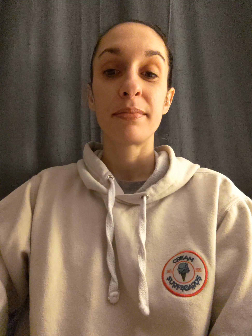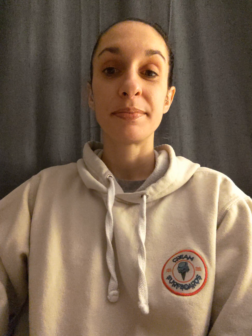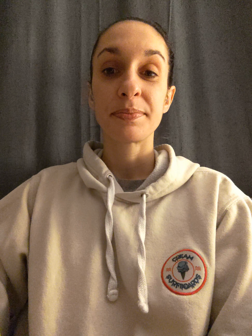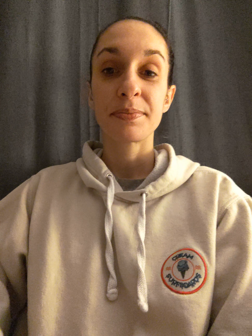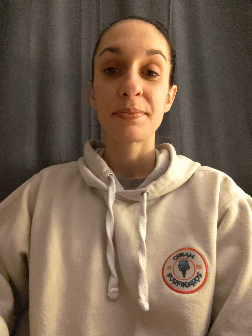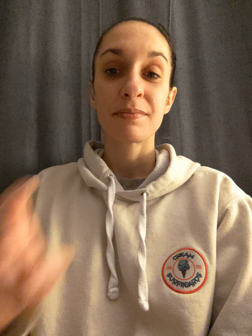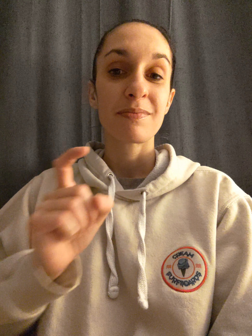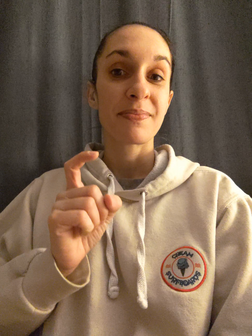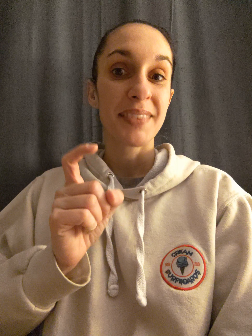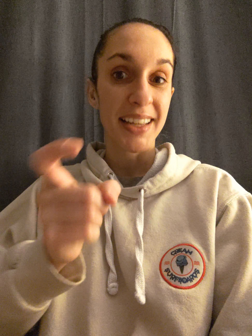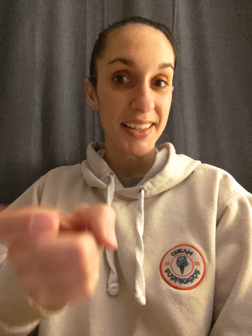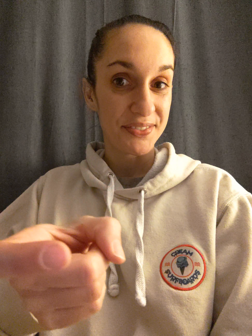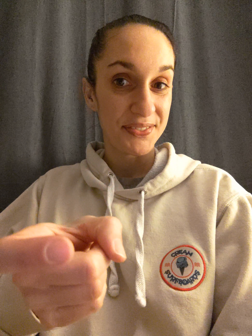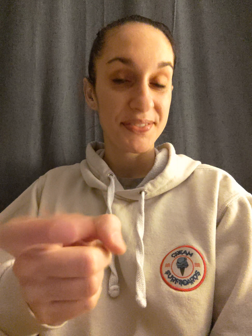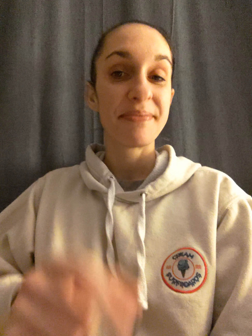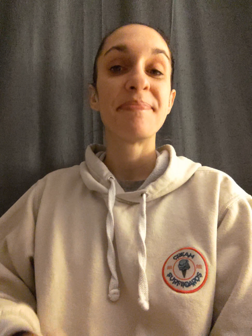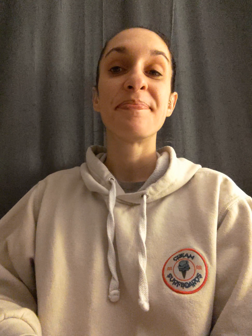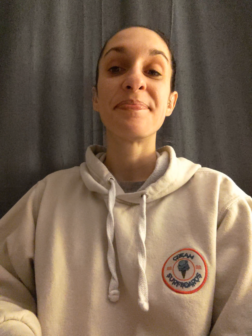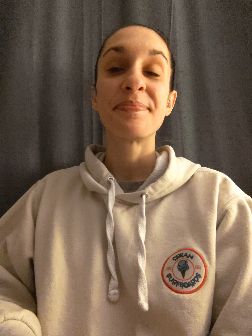gift